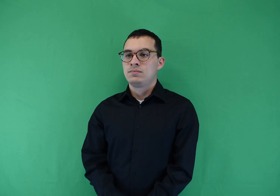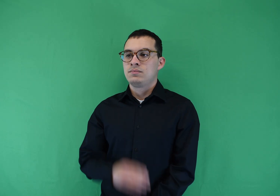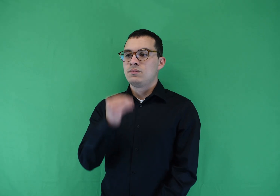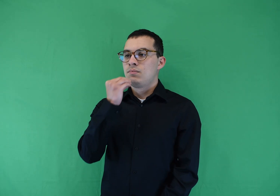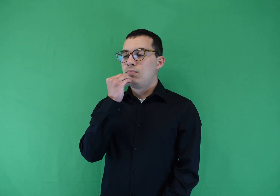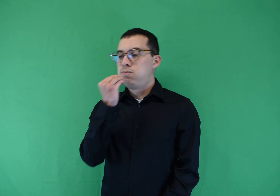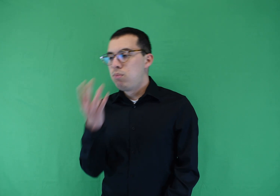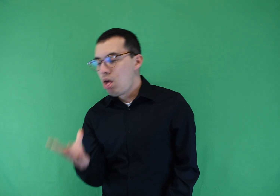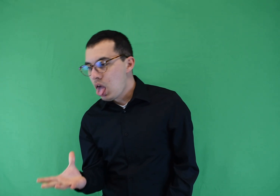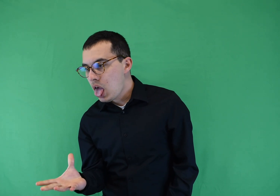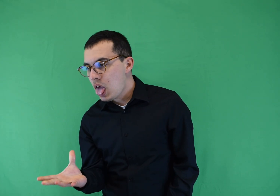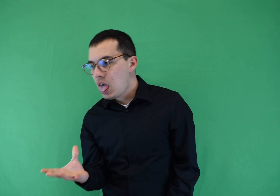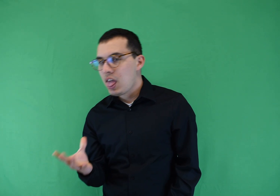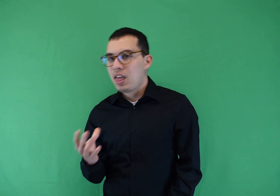vómito